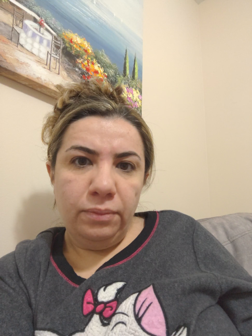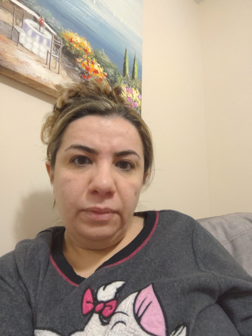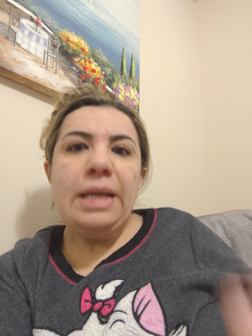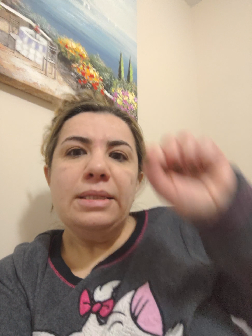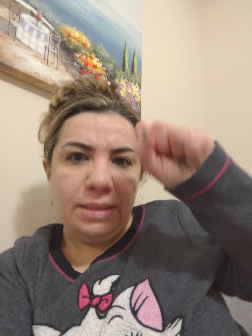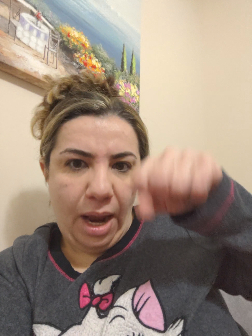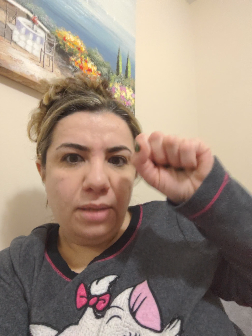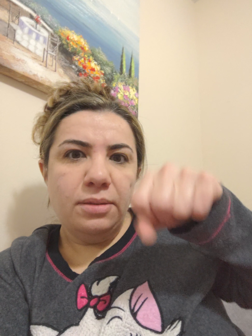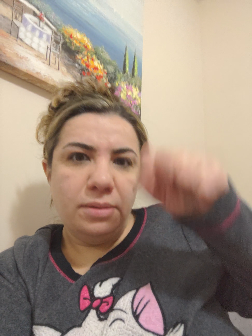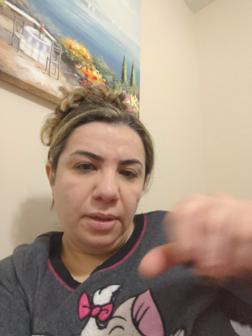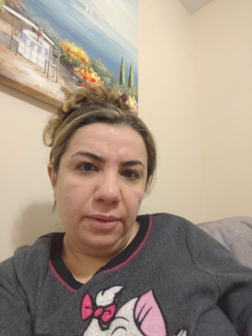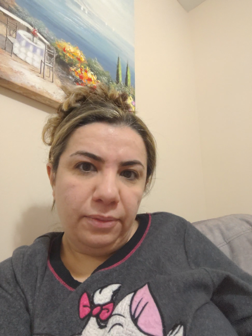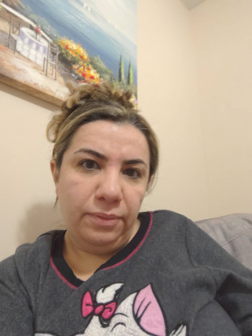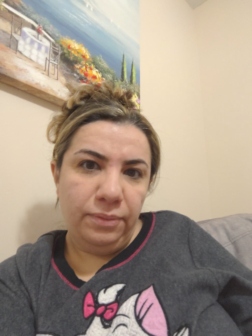yes